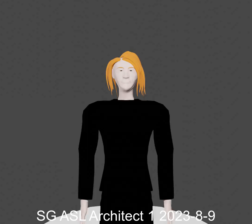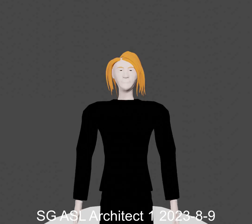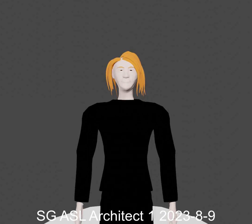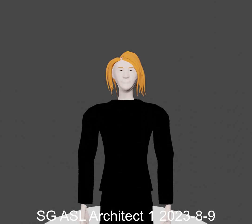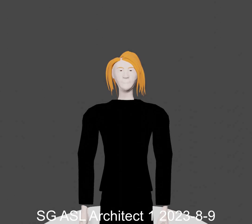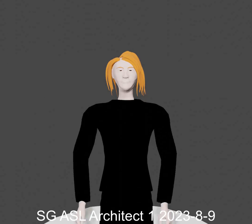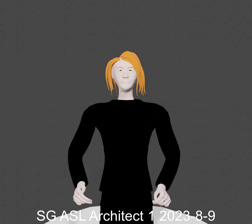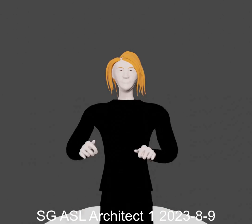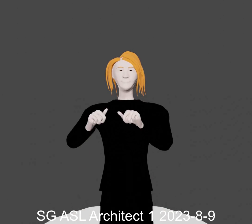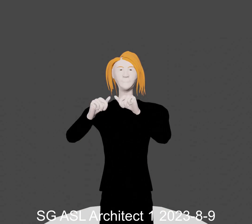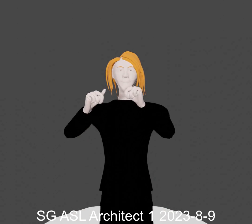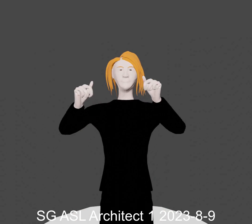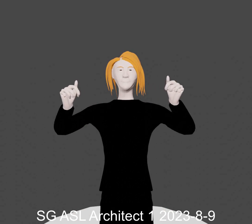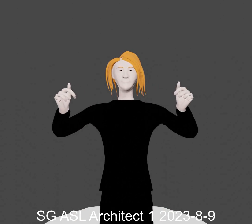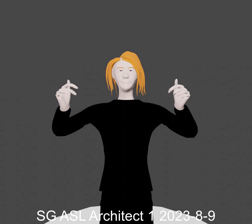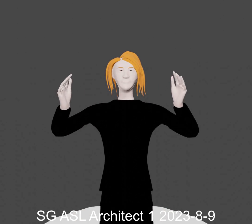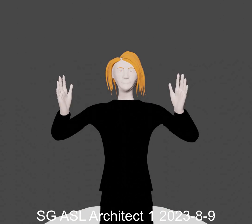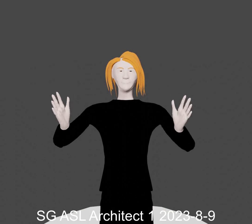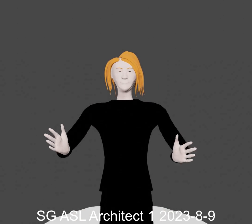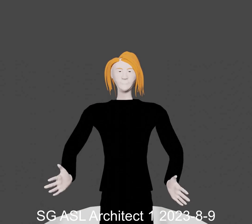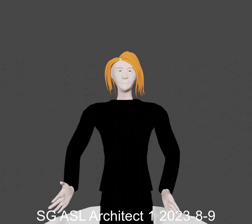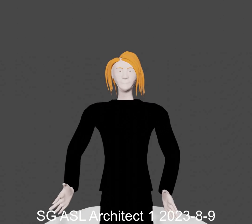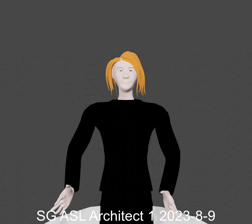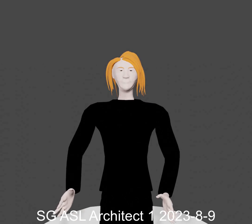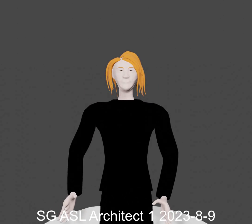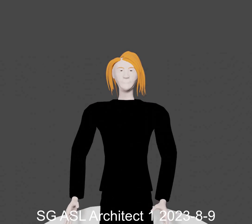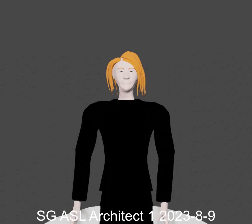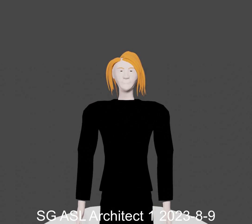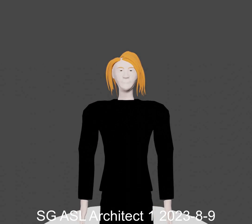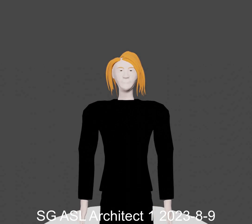Architect